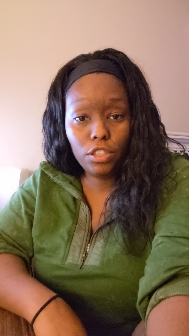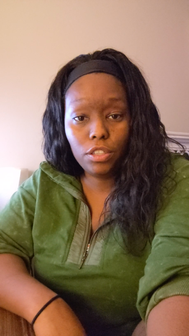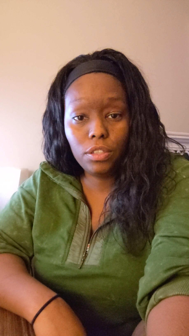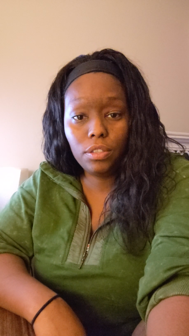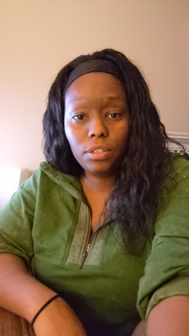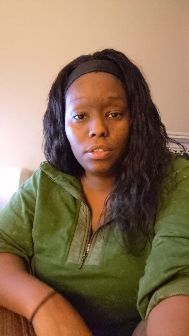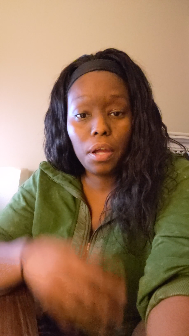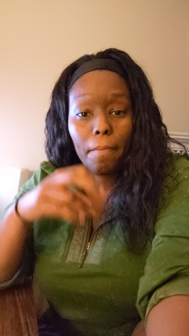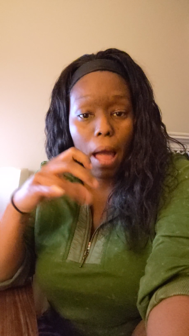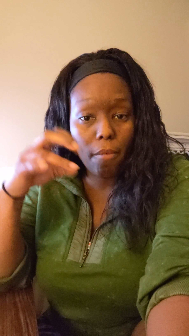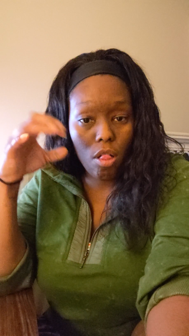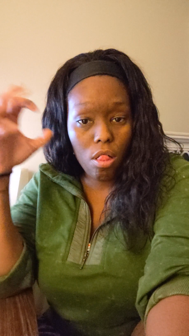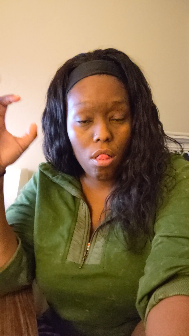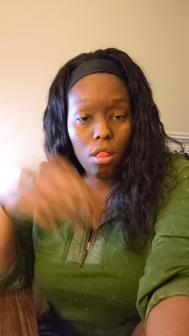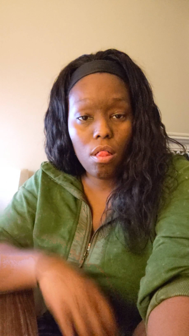bubbles